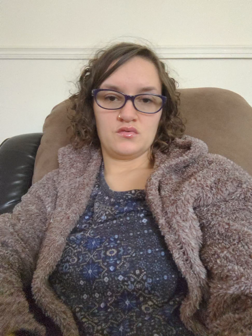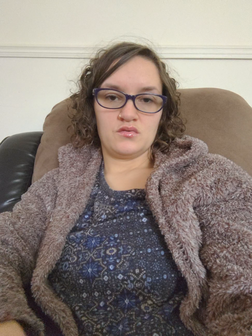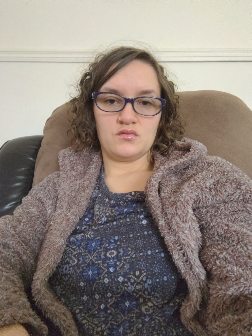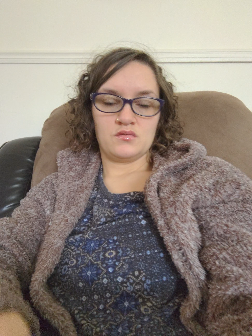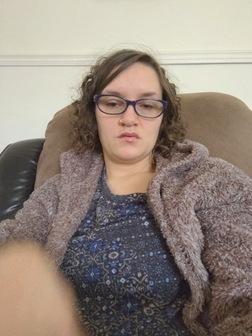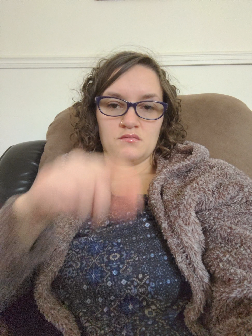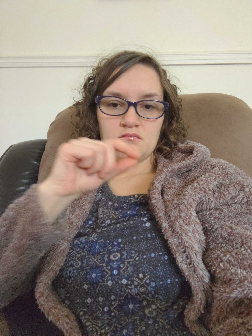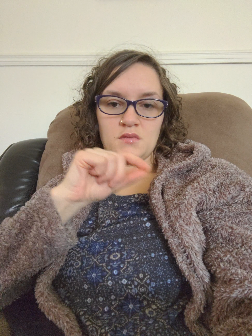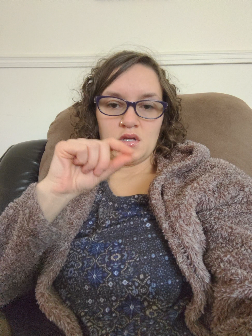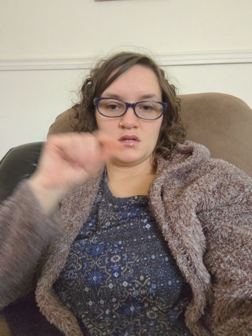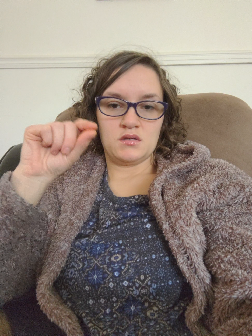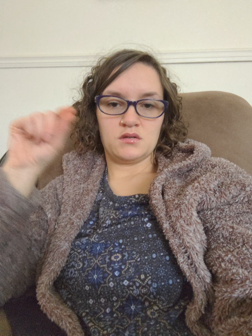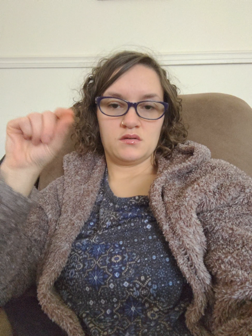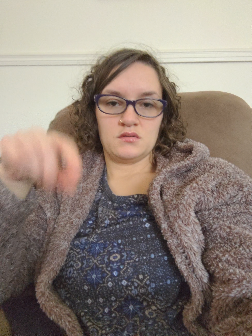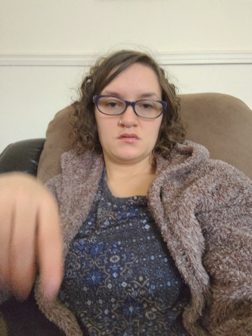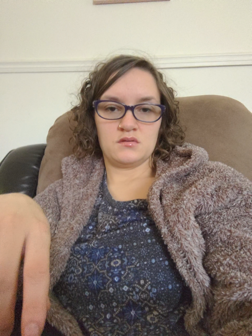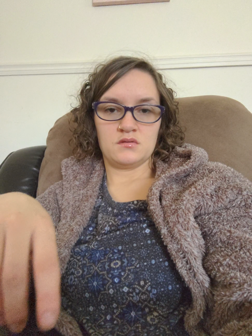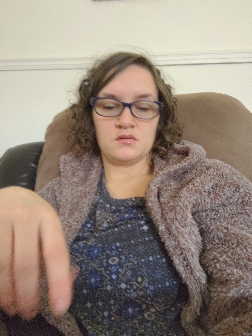pen